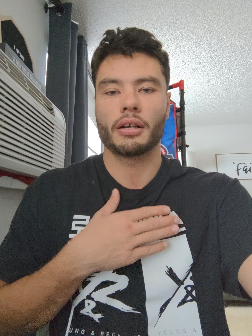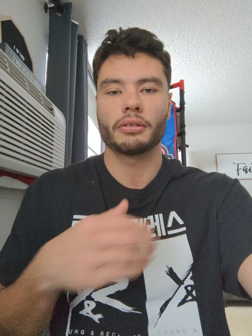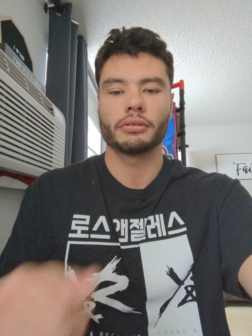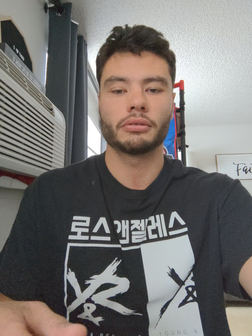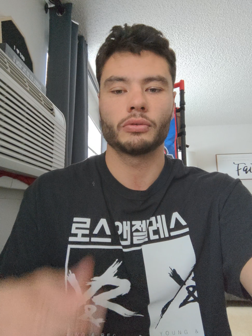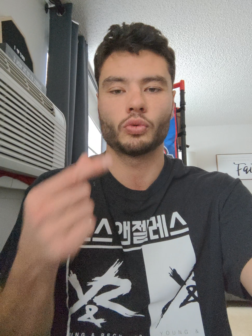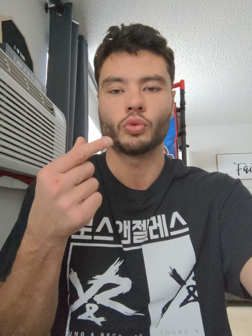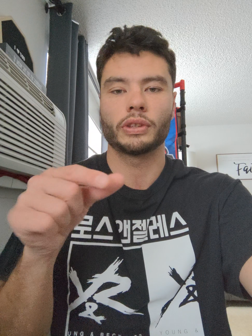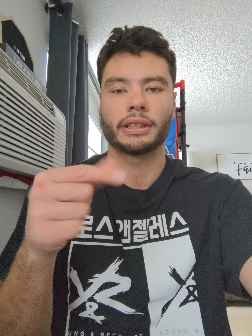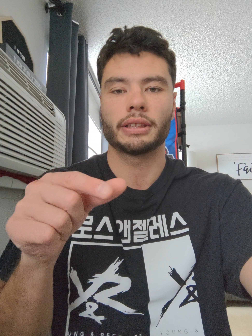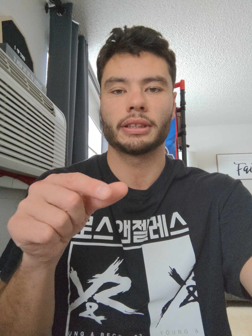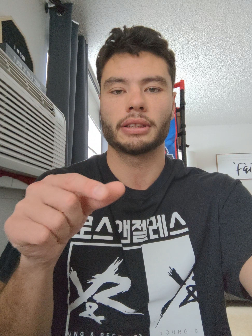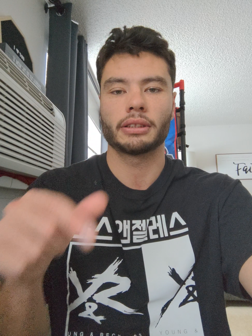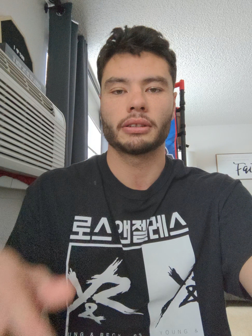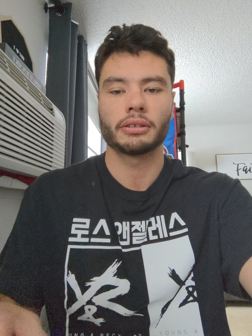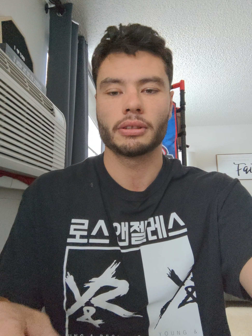green